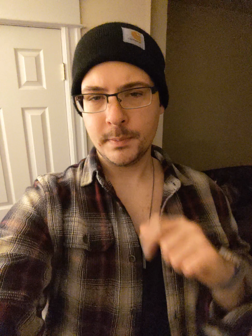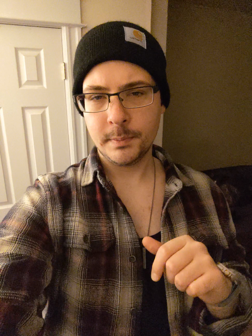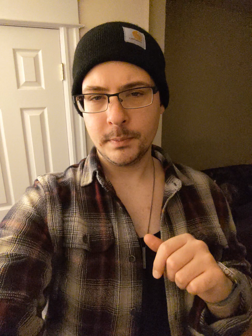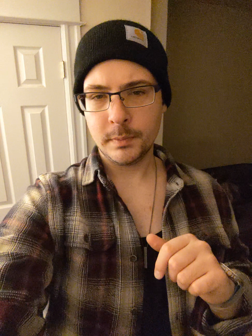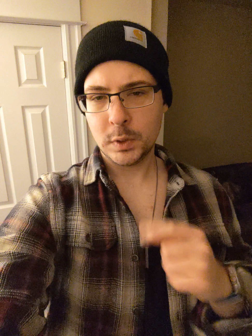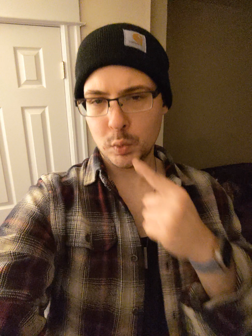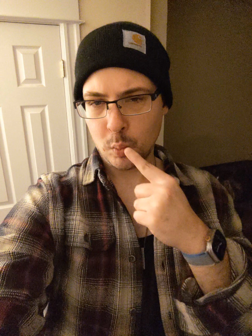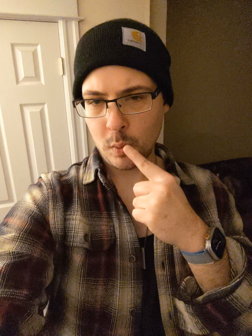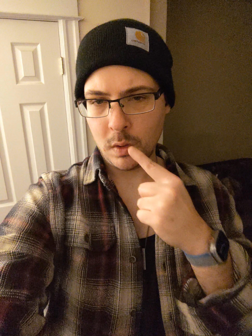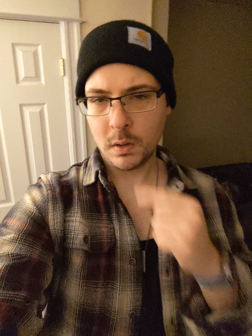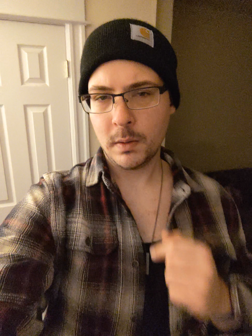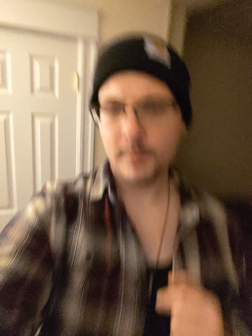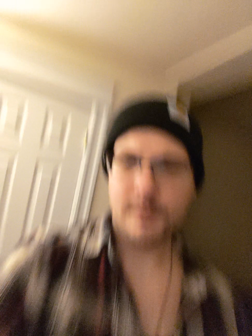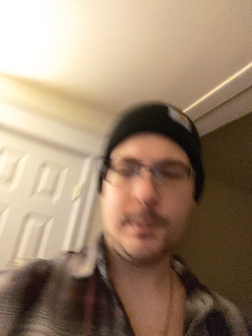tooth